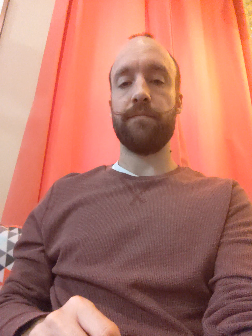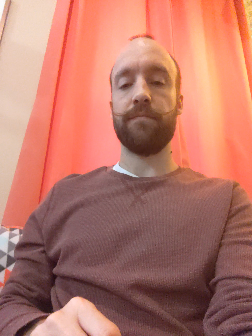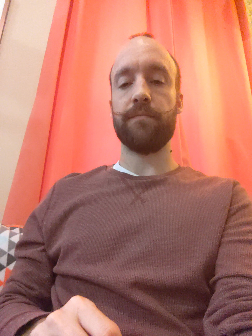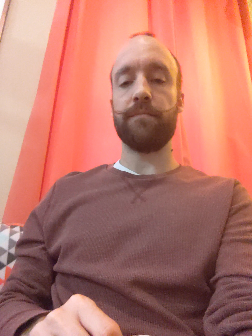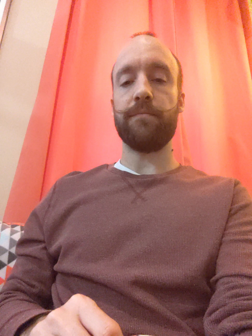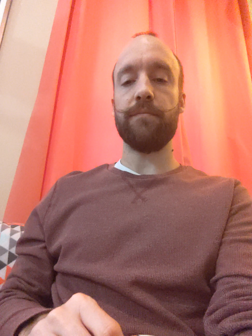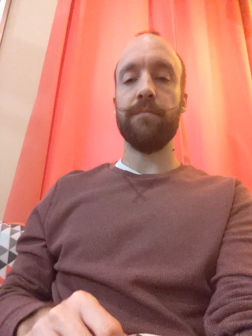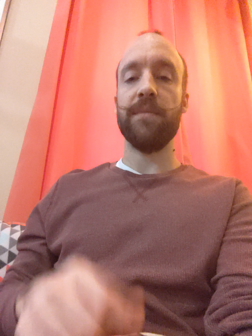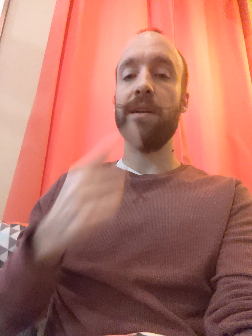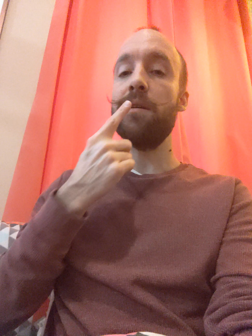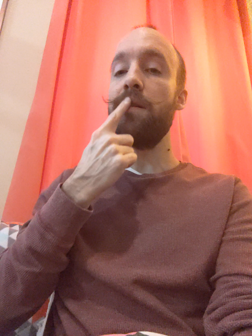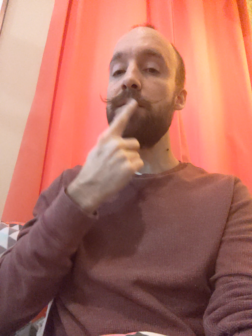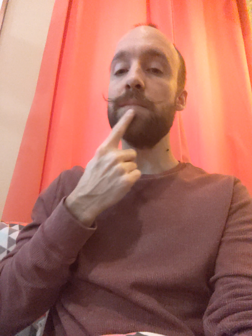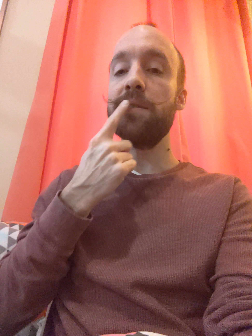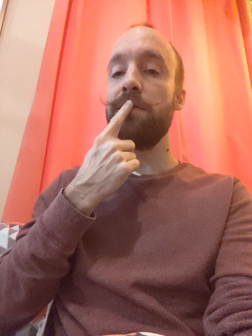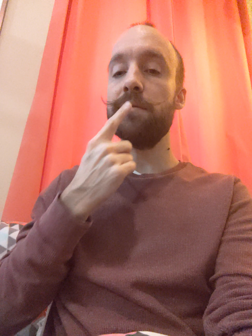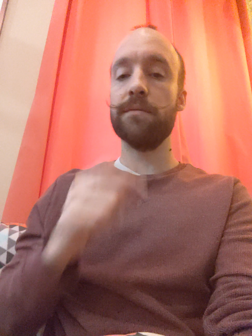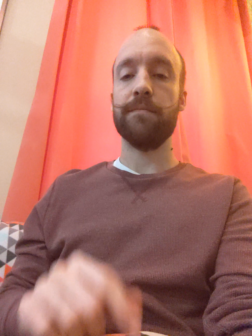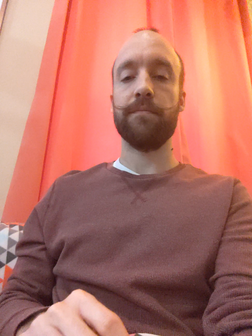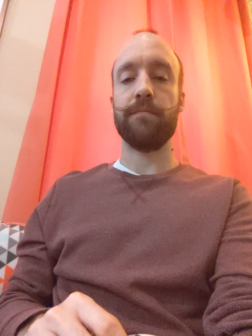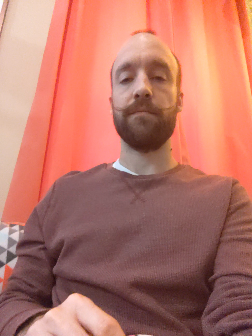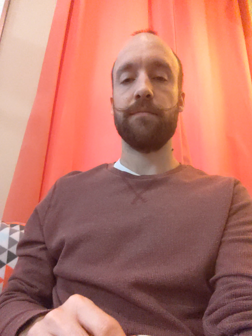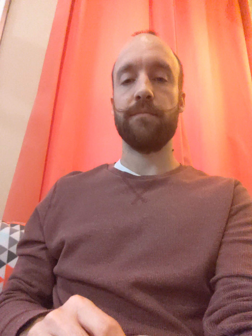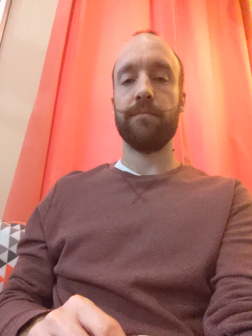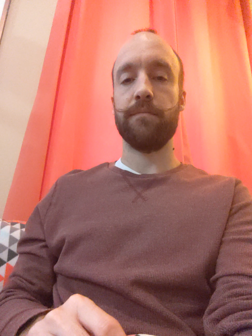lips